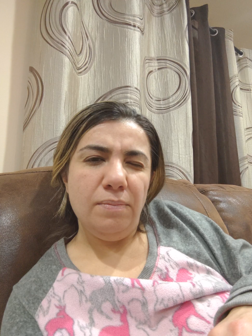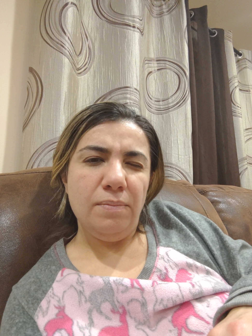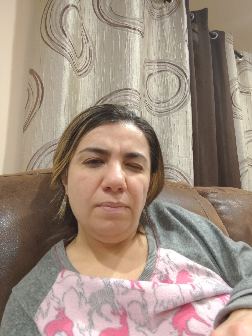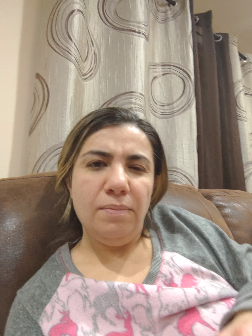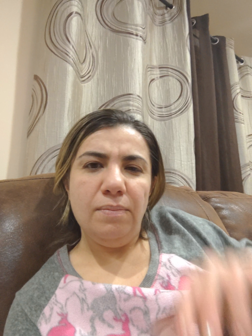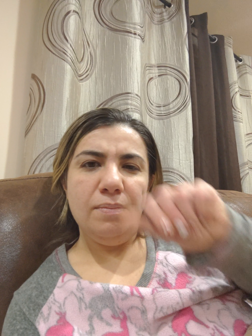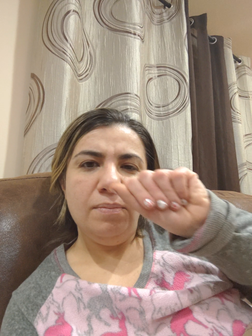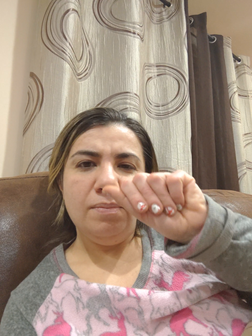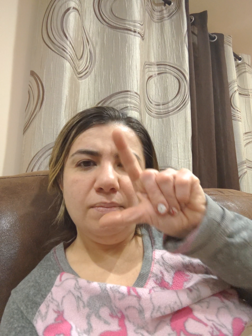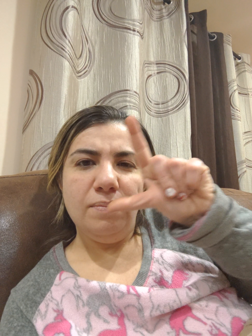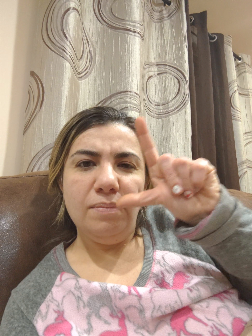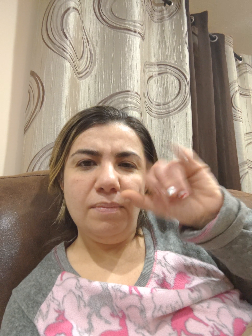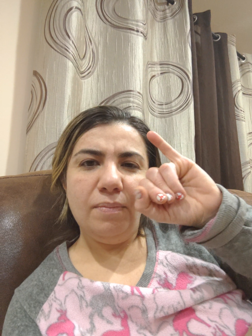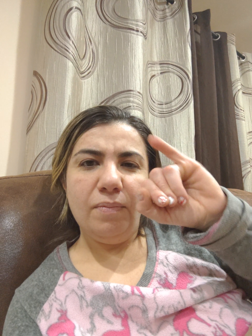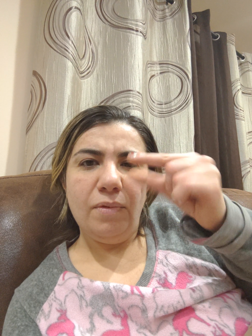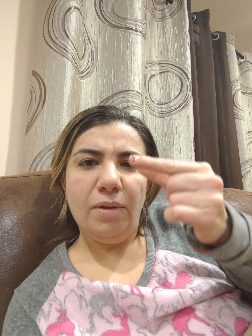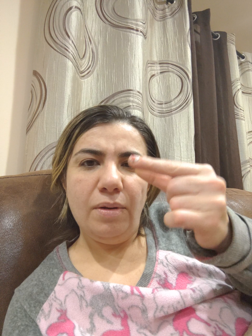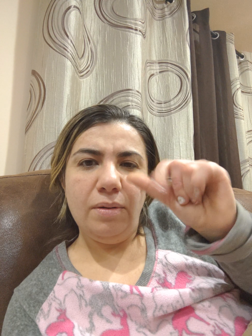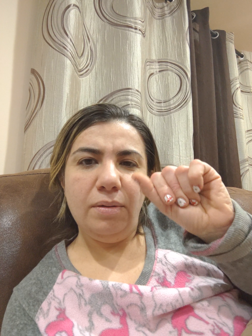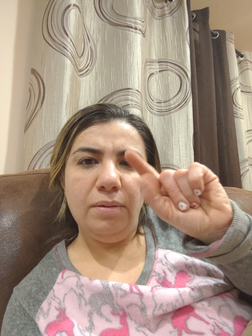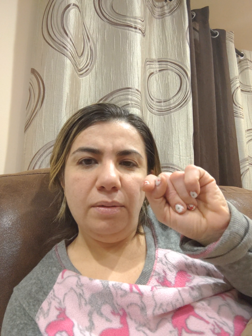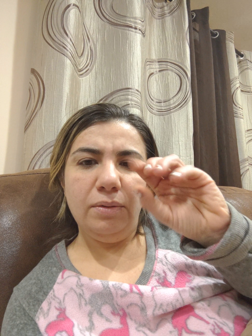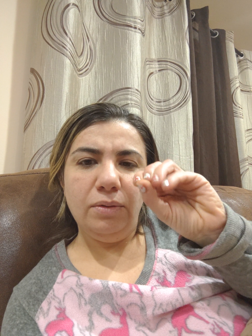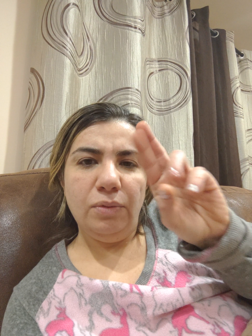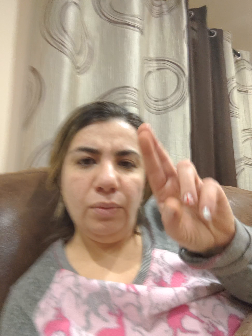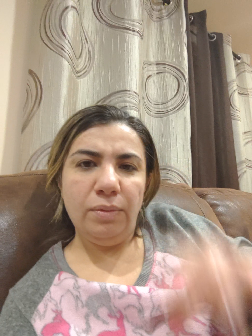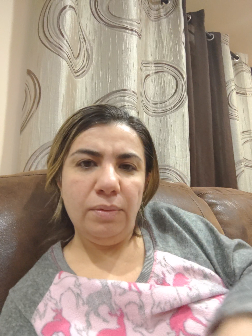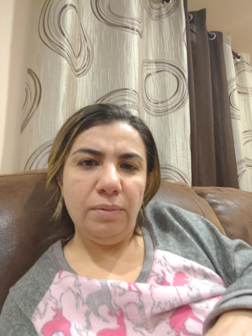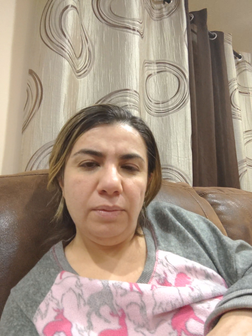alligator